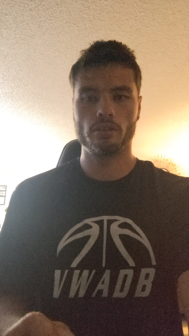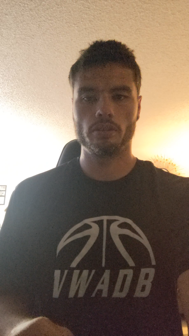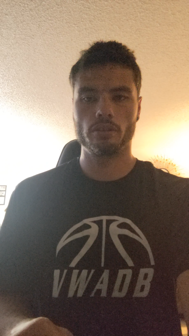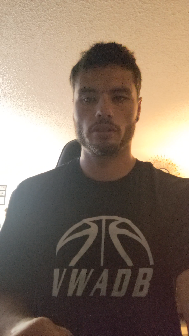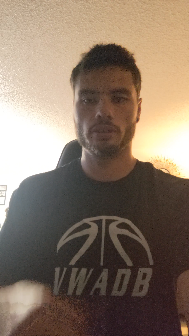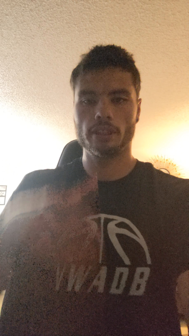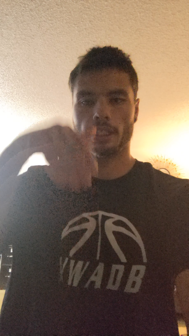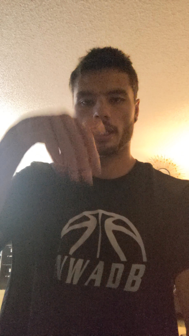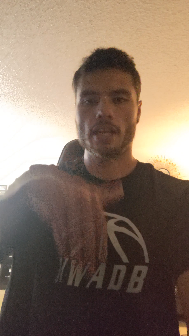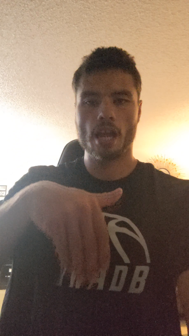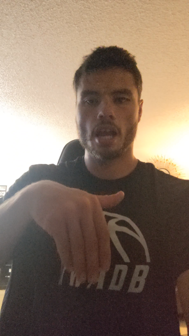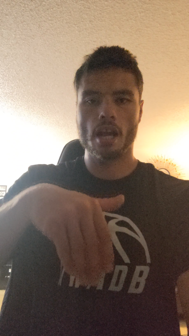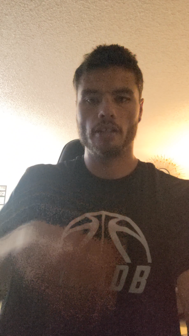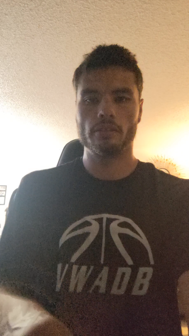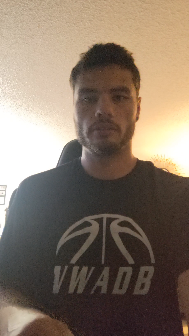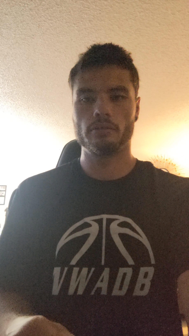night night